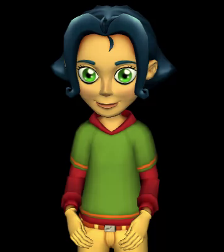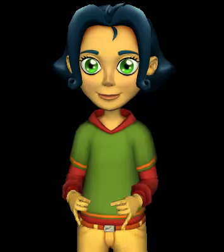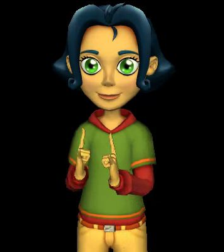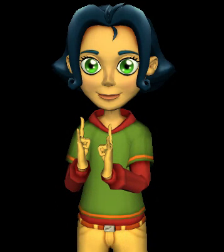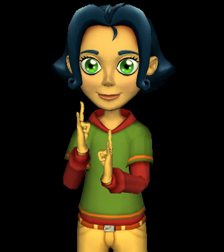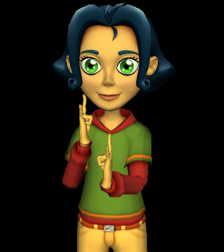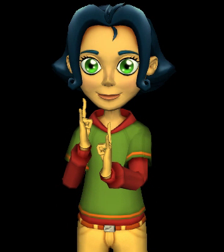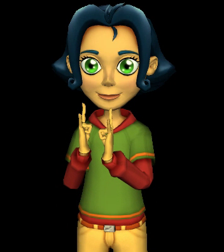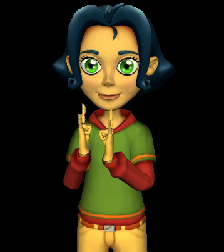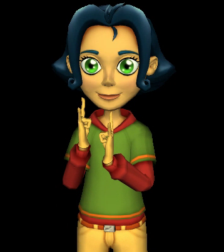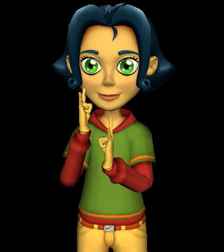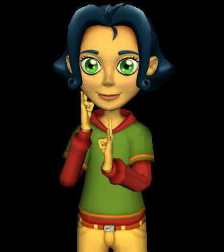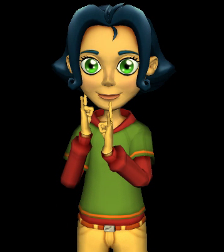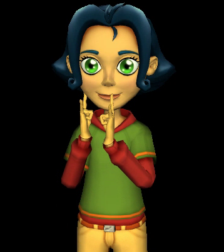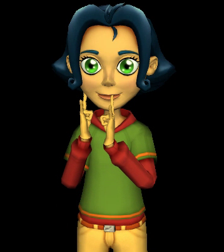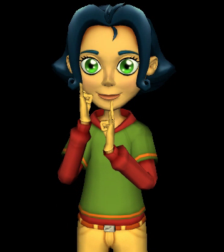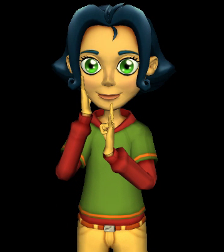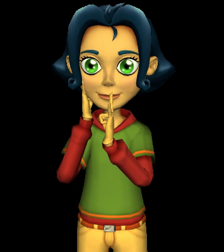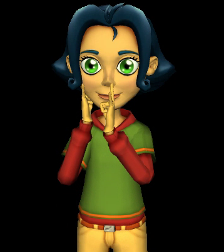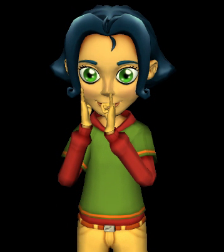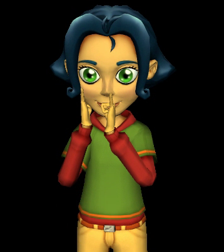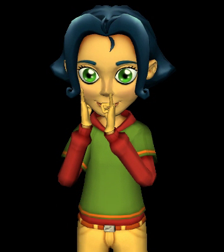قصة